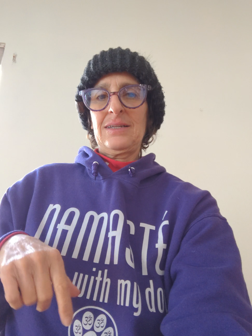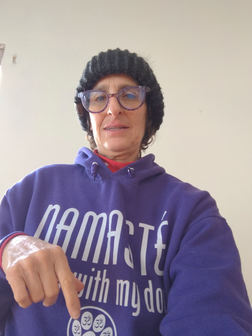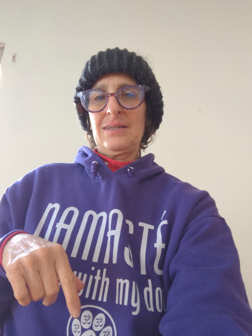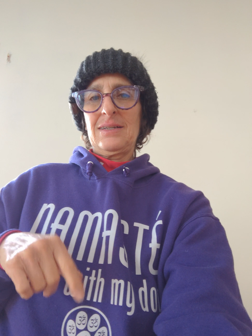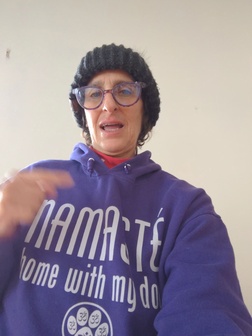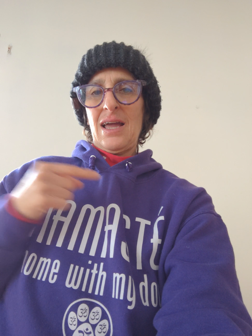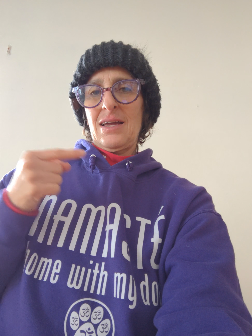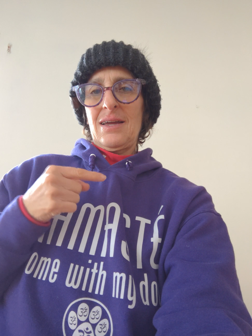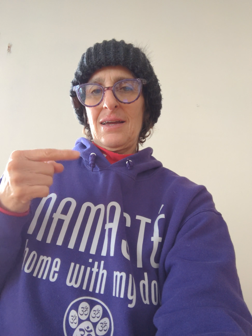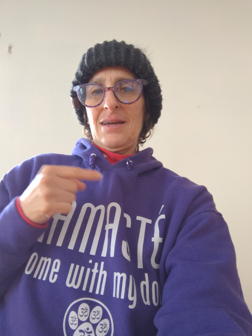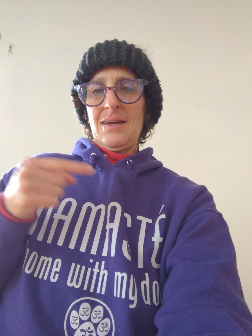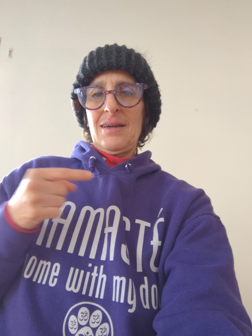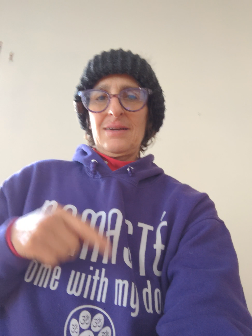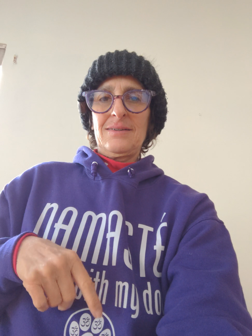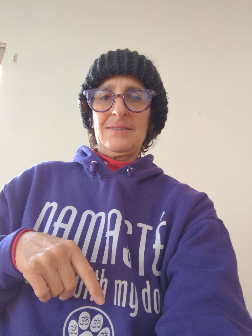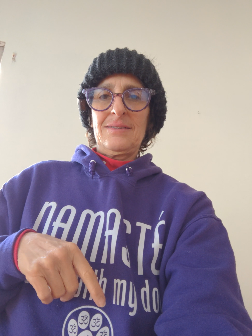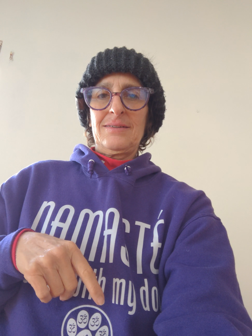owie